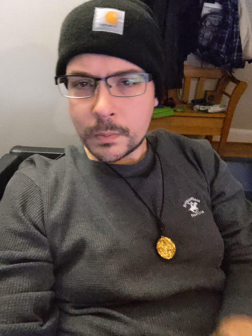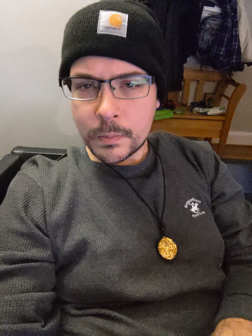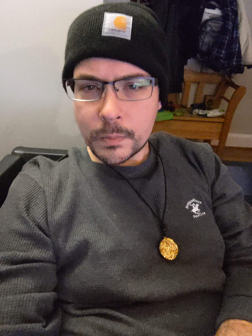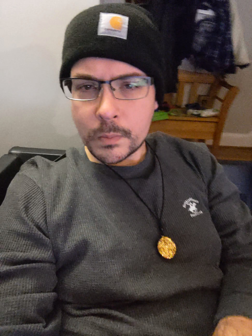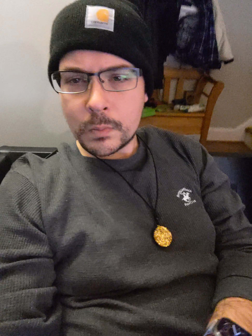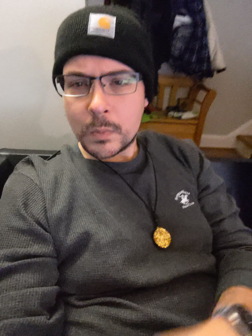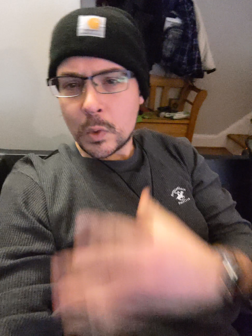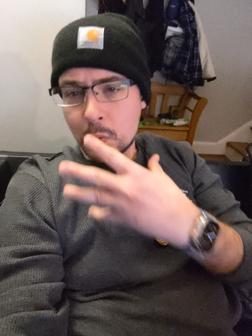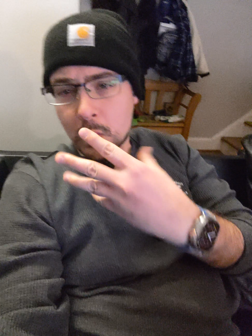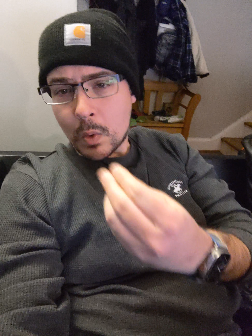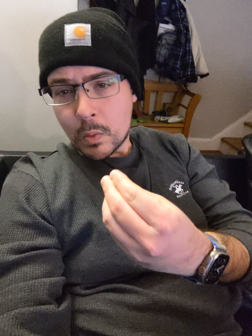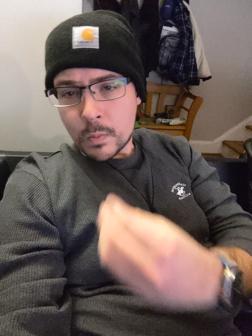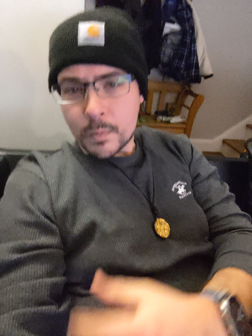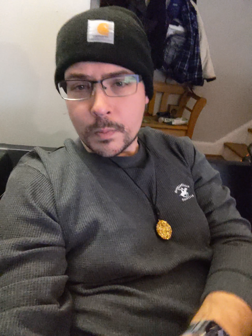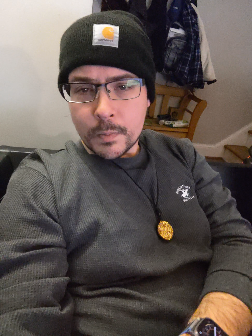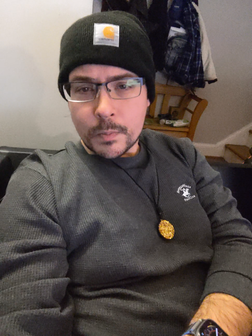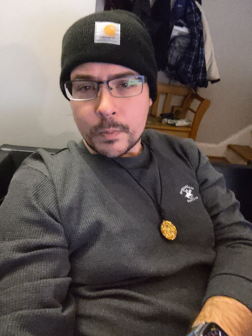go